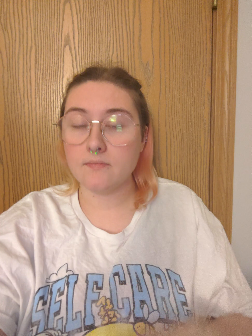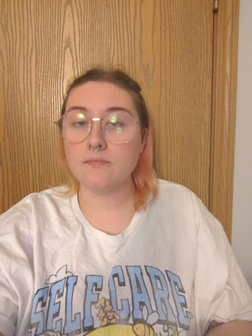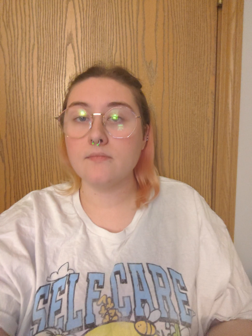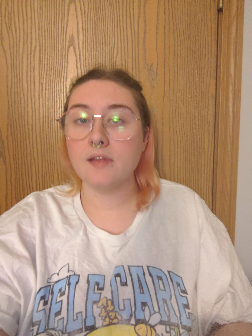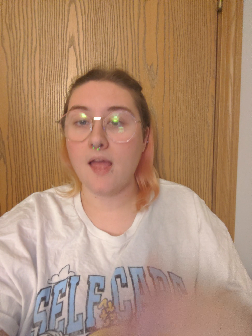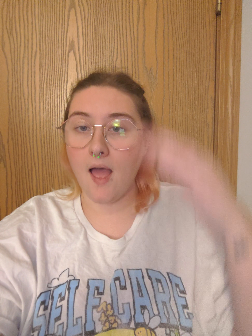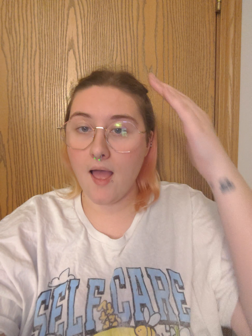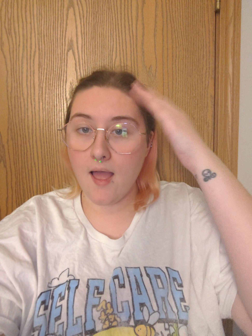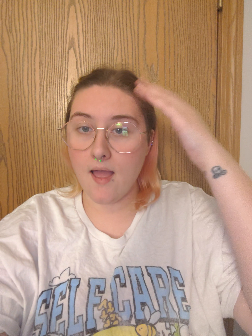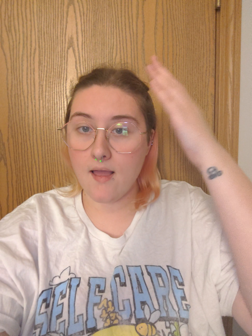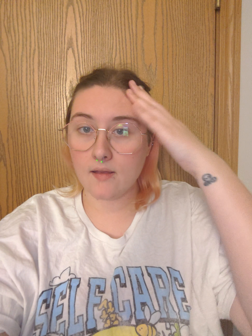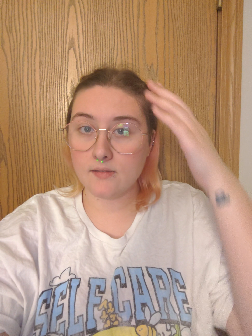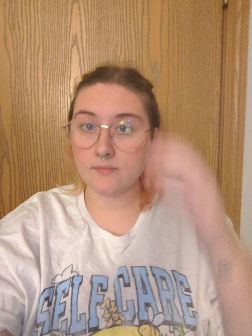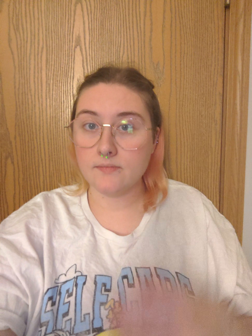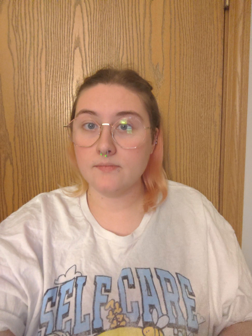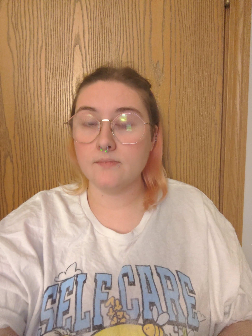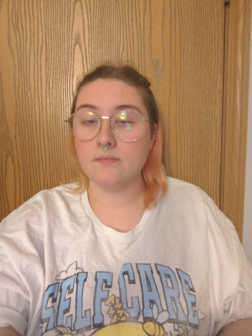hat